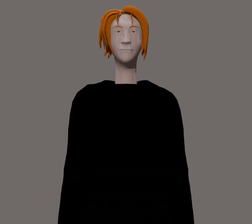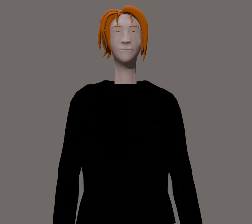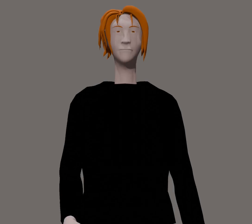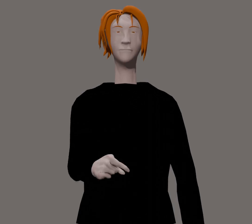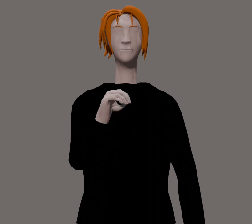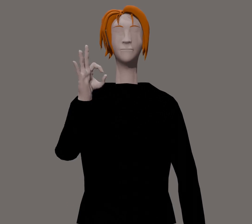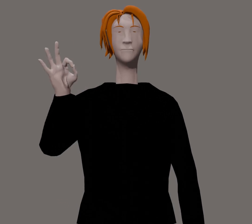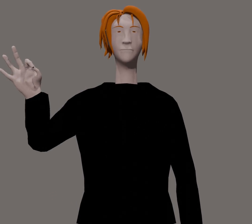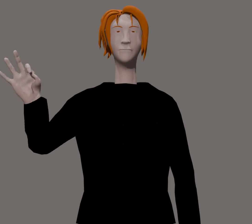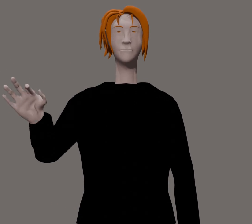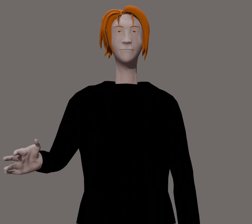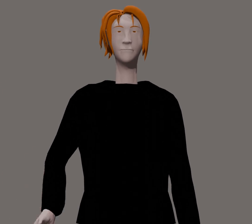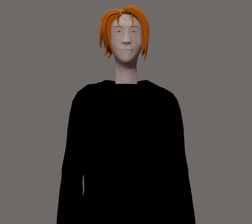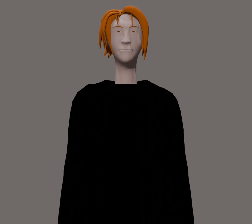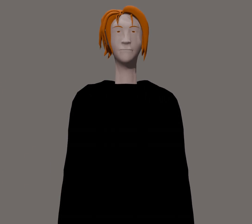Turn Off